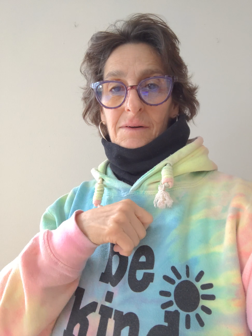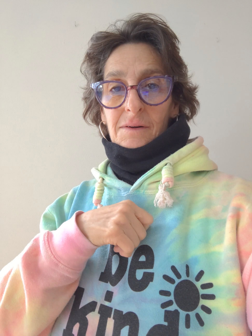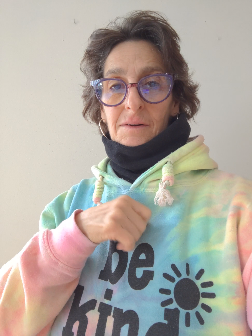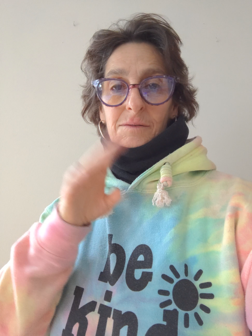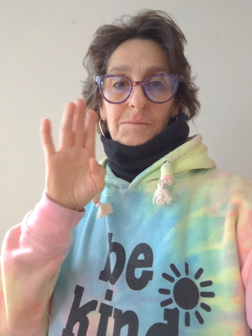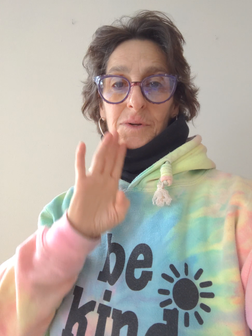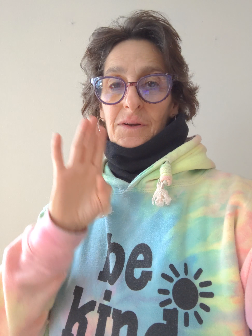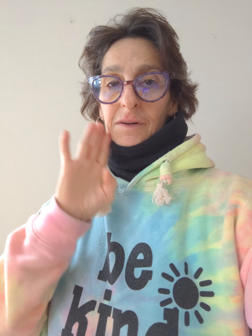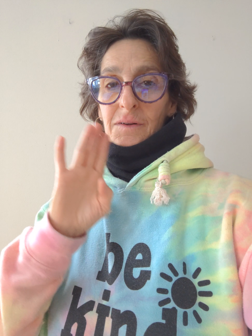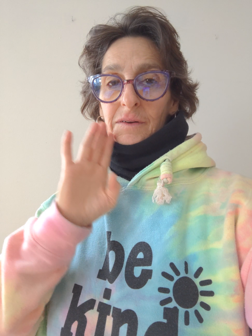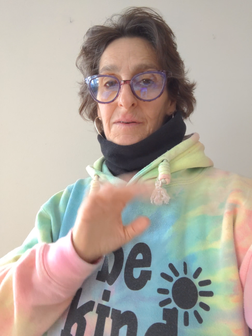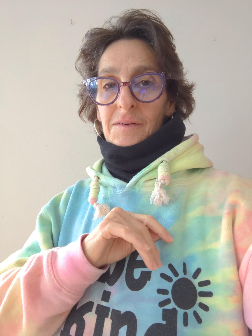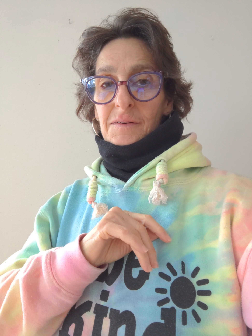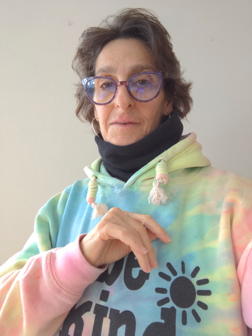brown